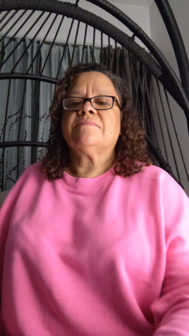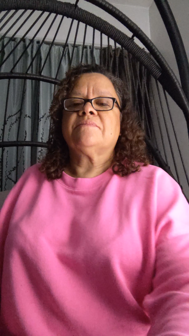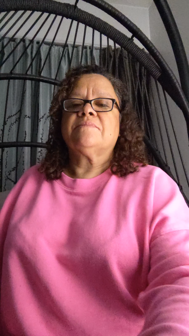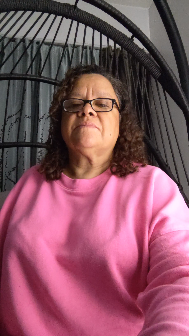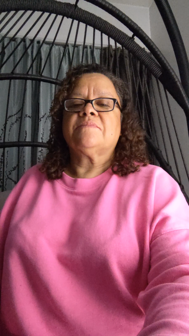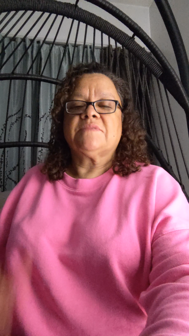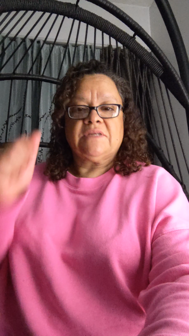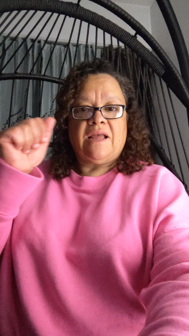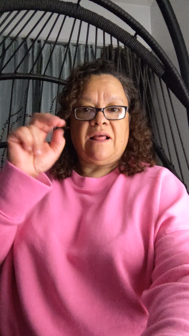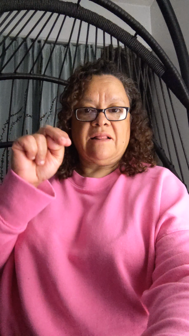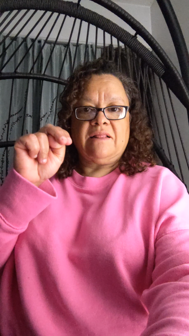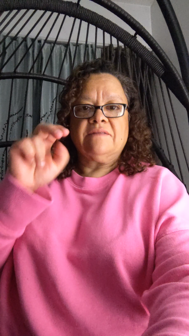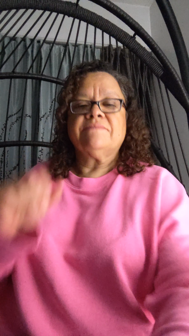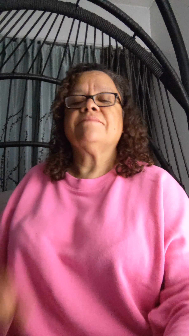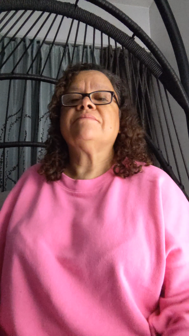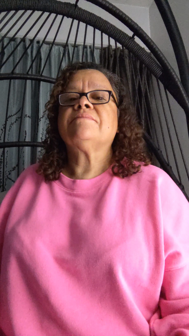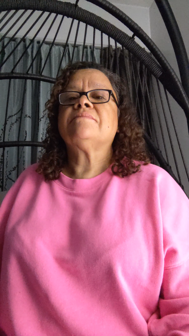an